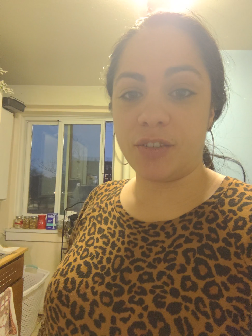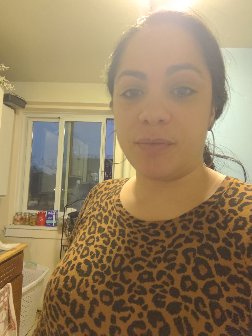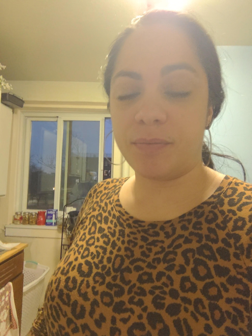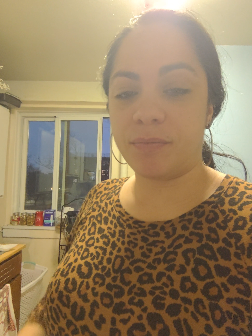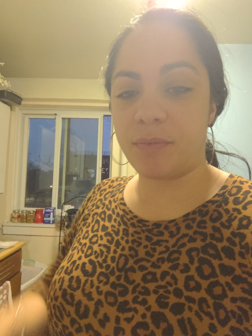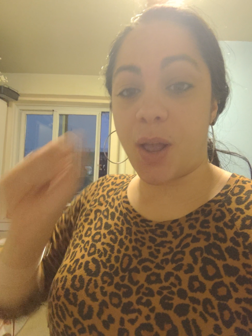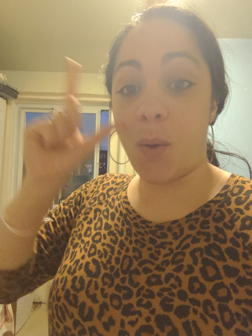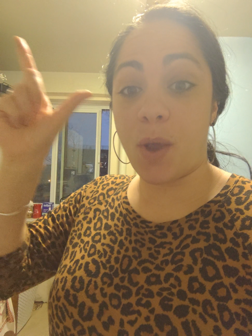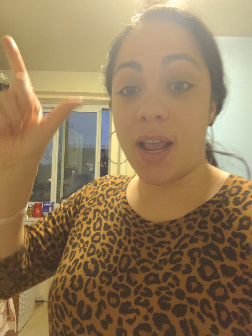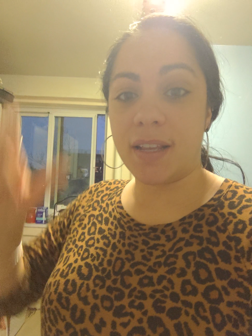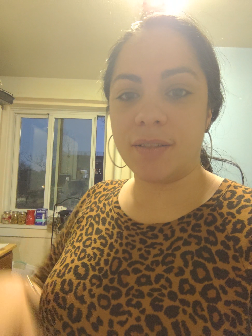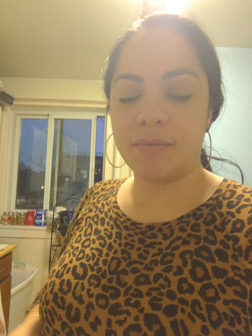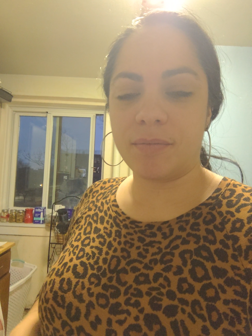awake